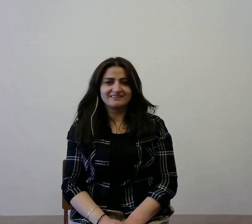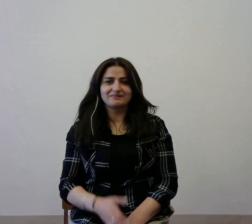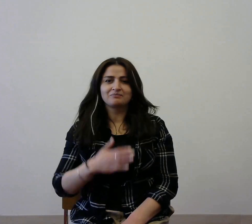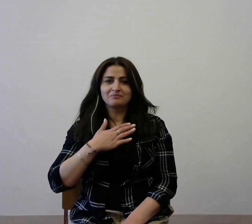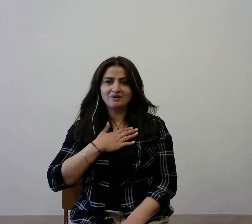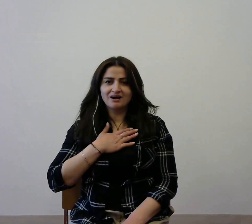mən